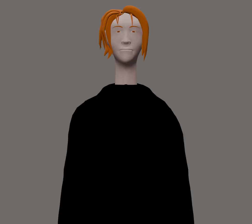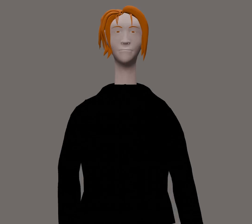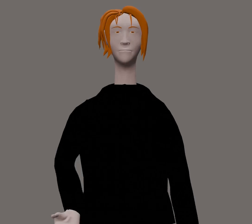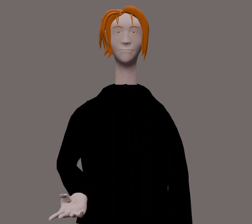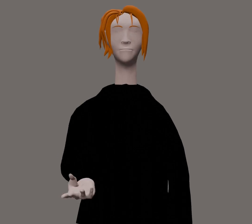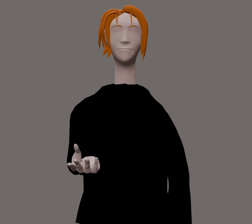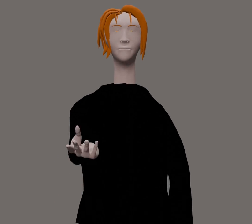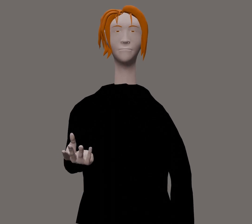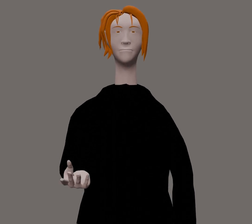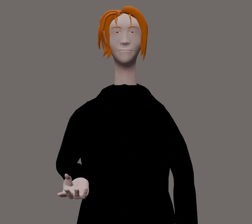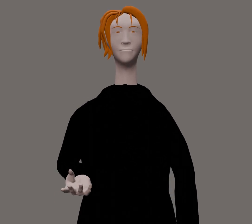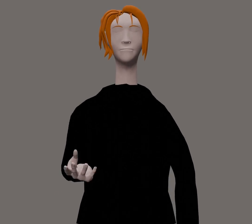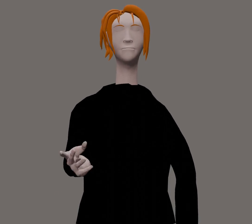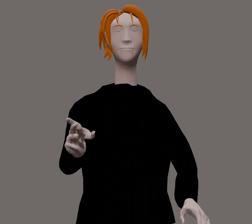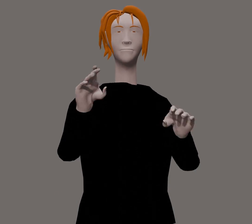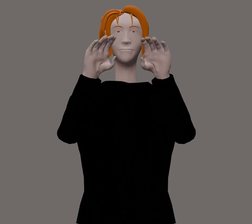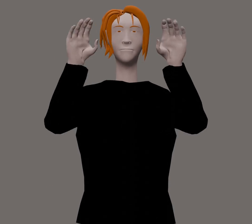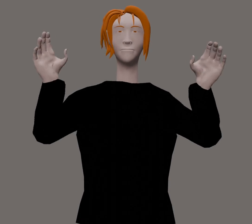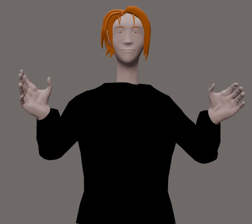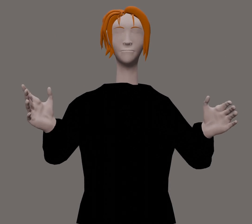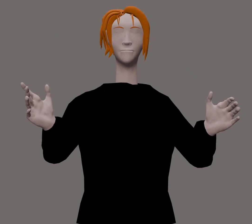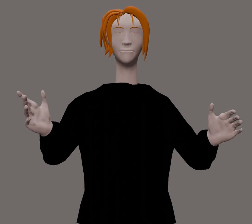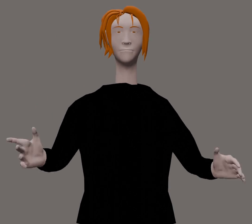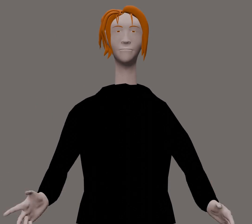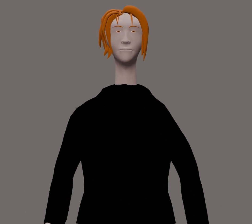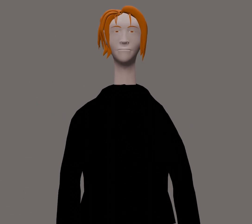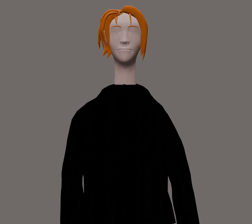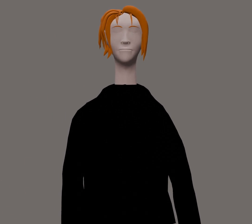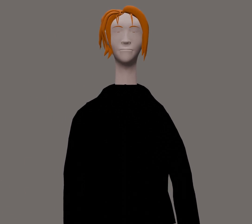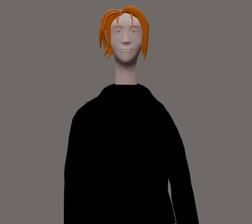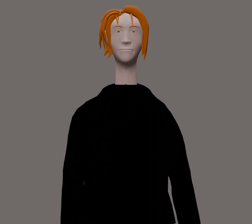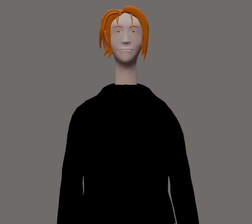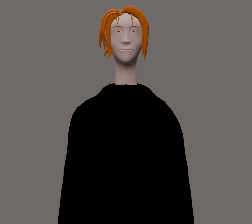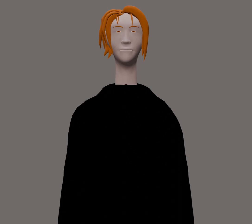Bowling Ball